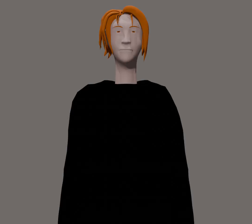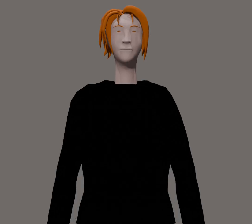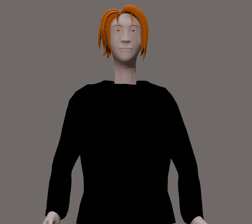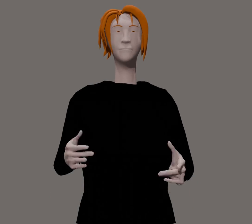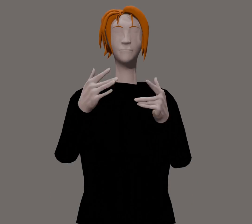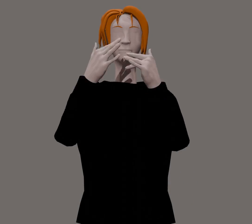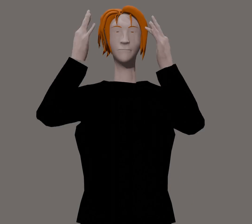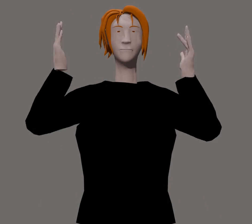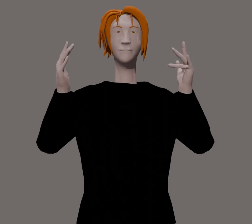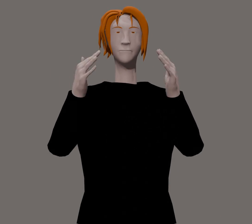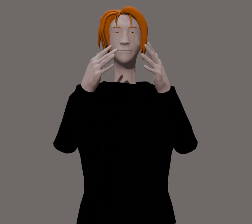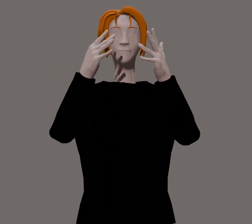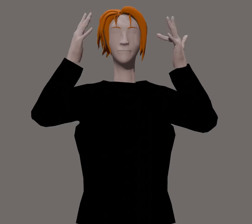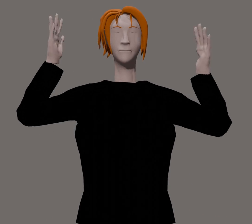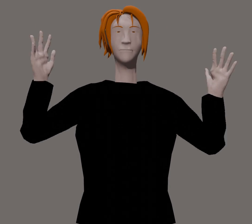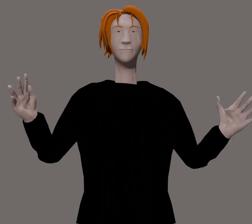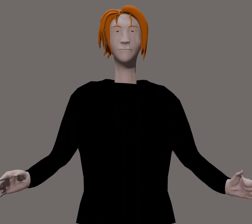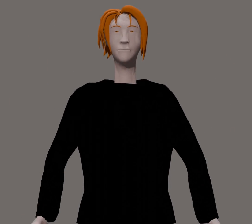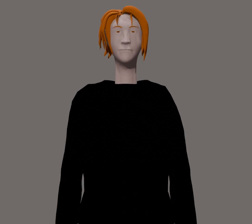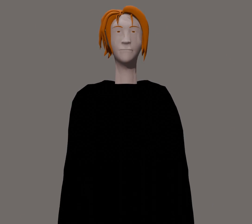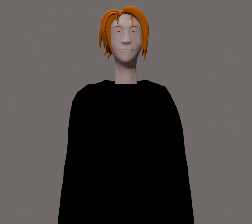Cheerful